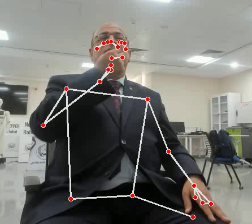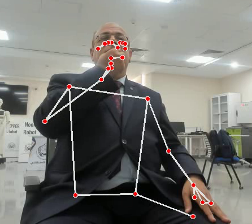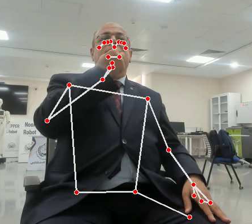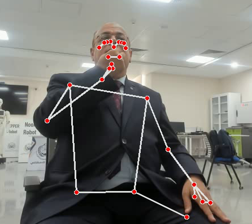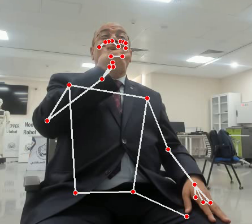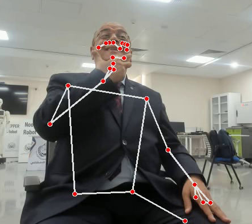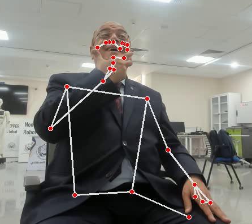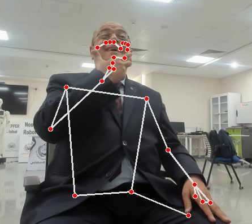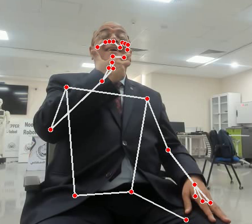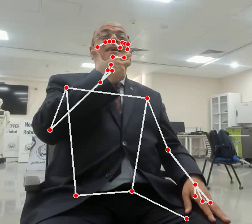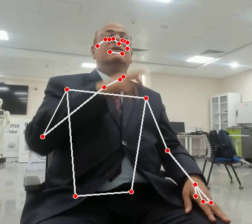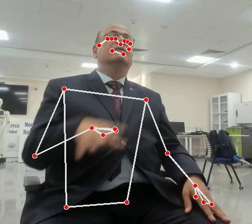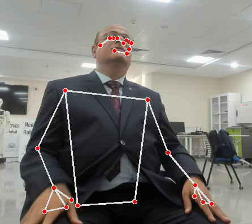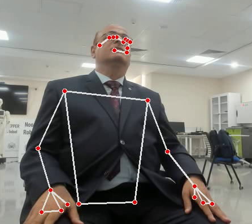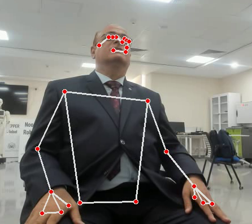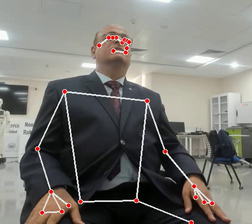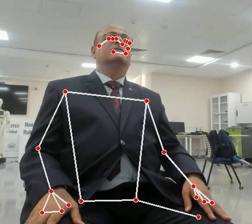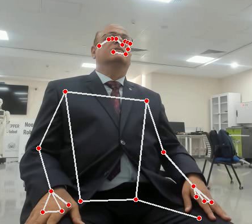yadhk